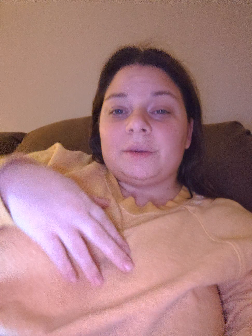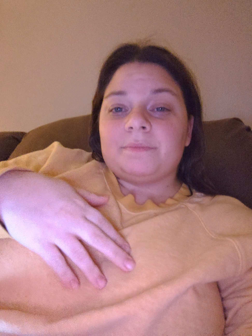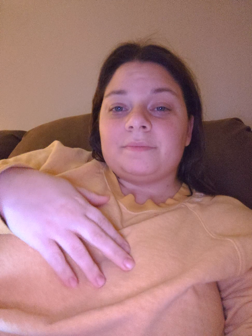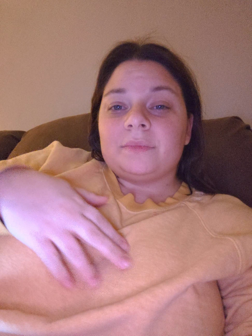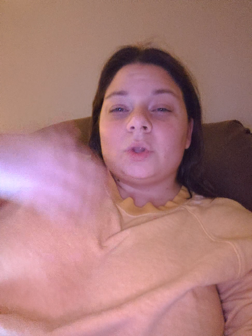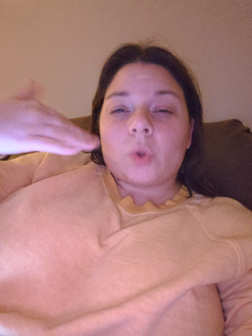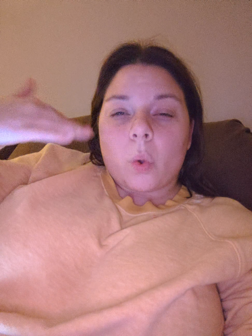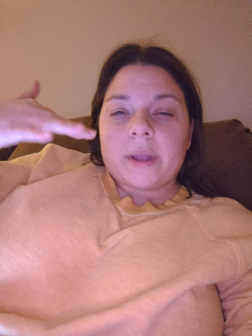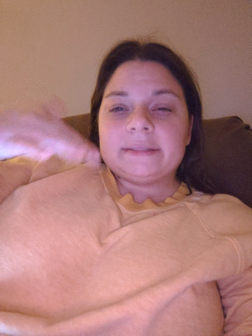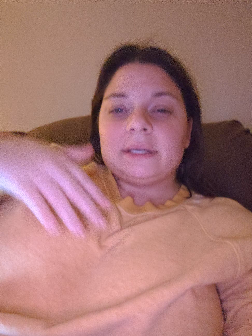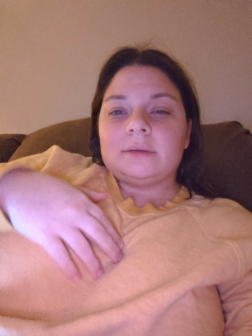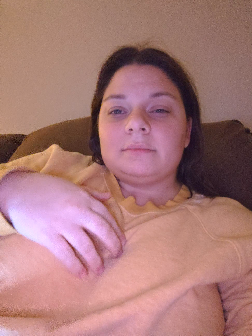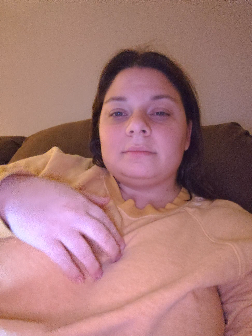noisy